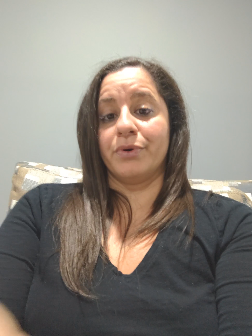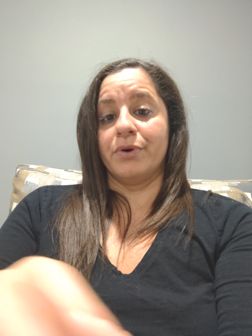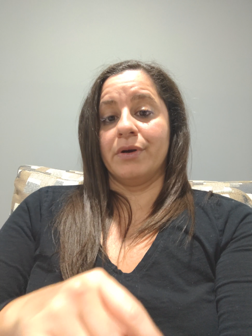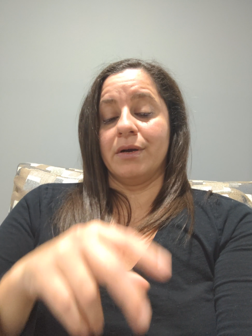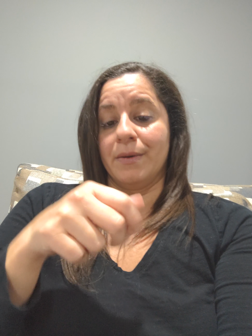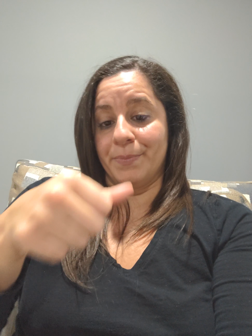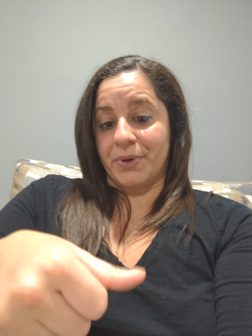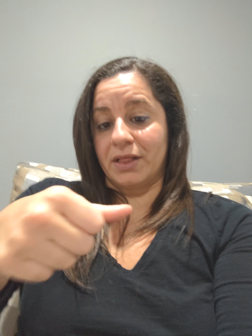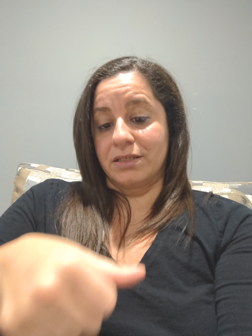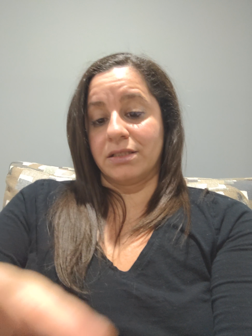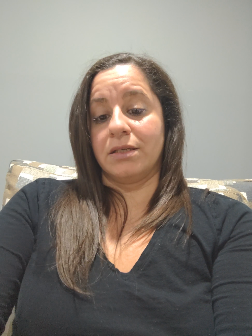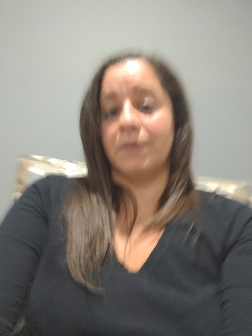puzzle